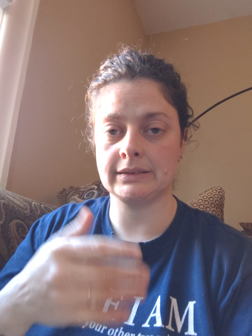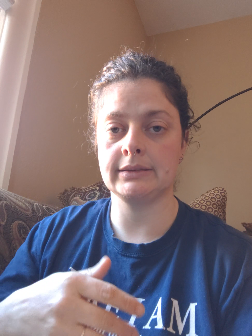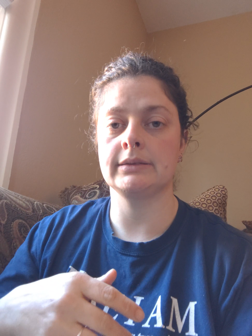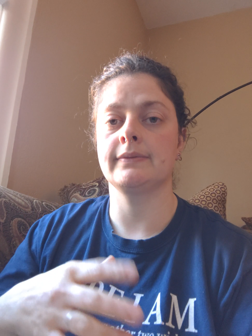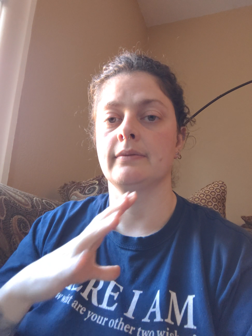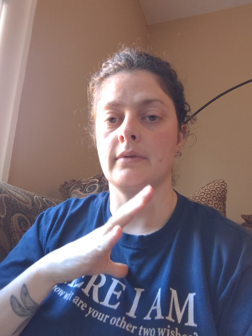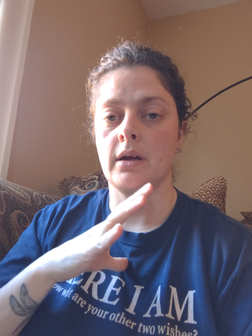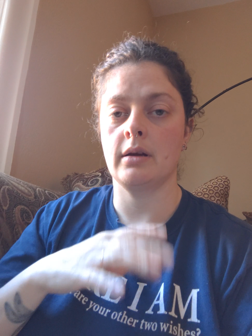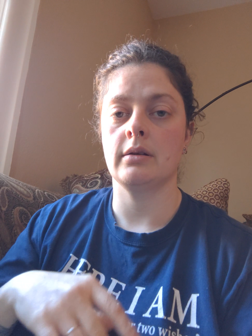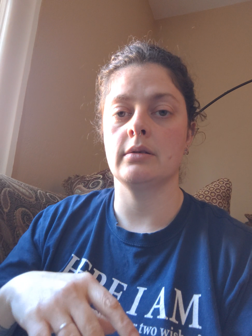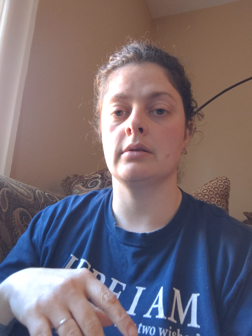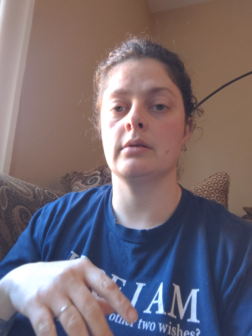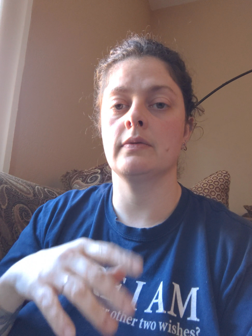fine